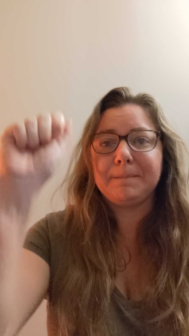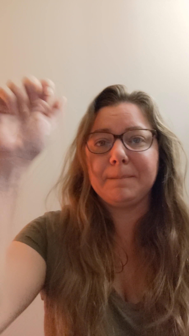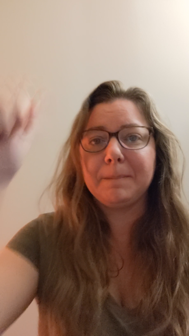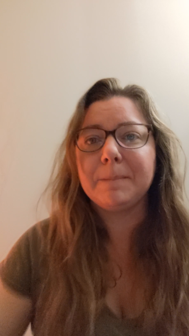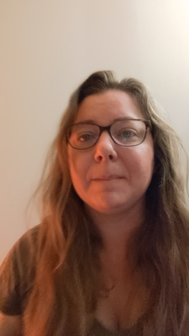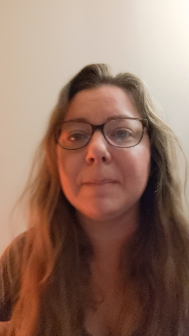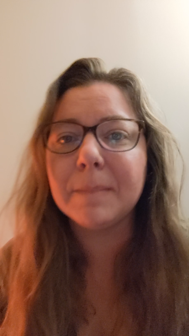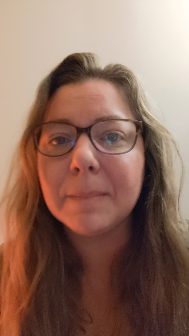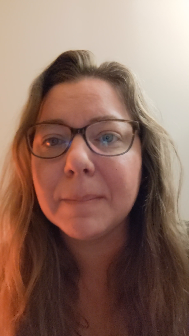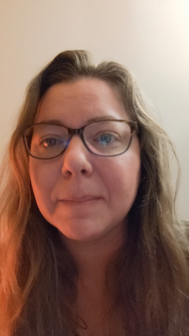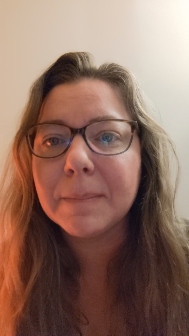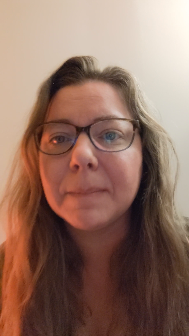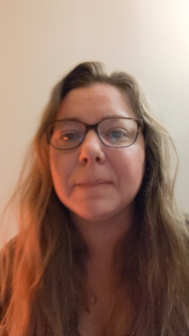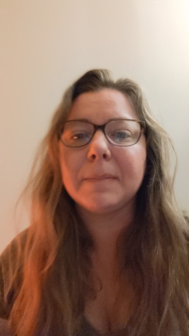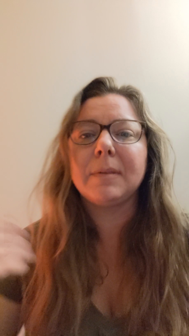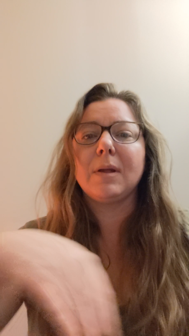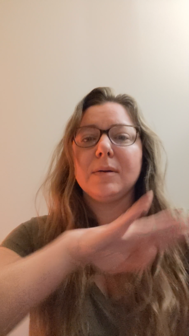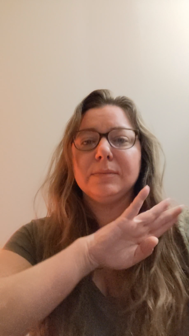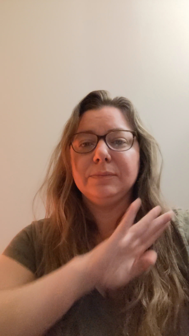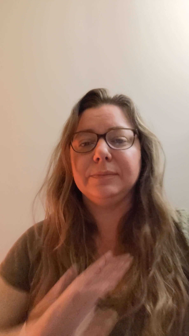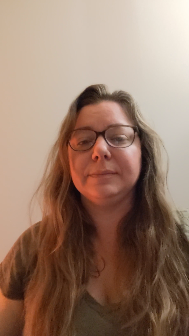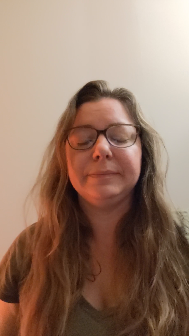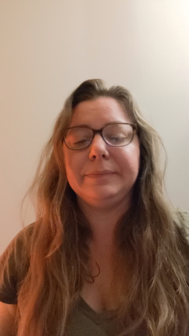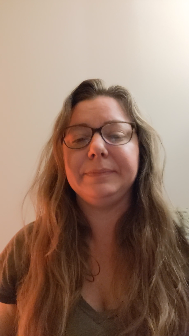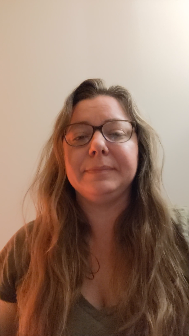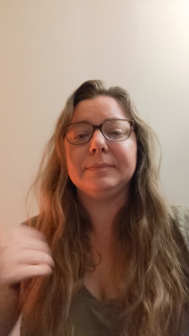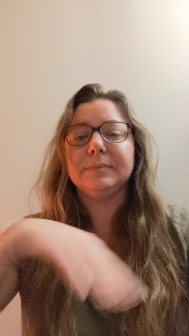scarf